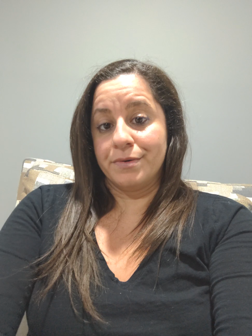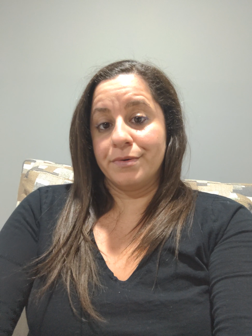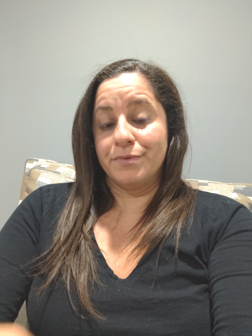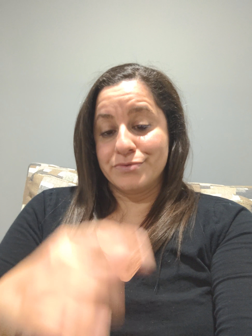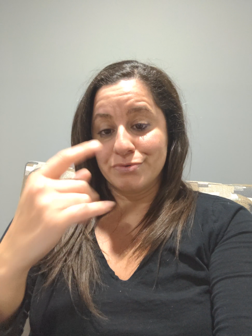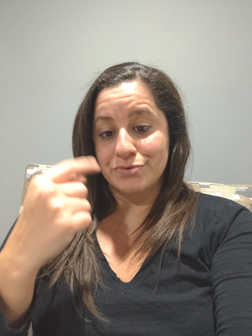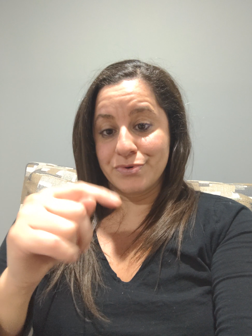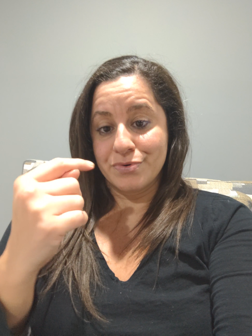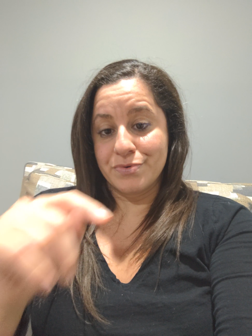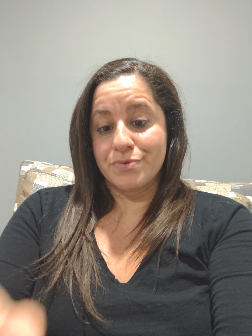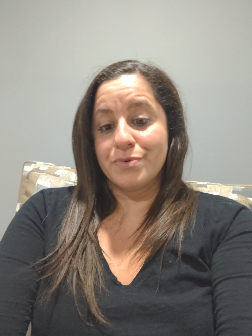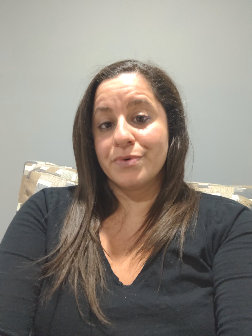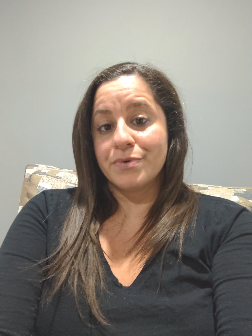toy